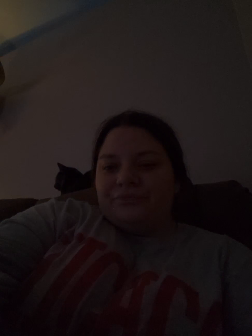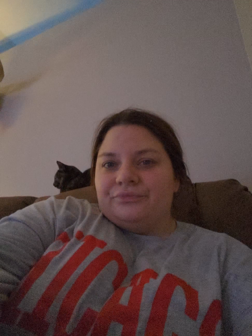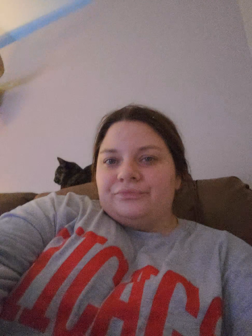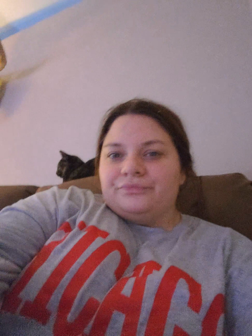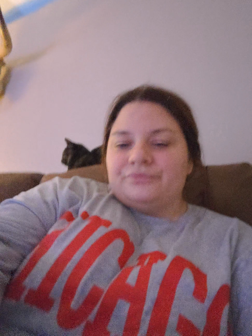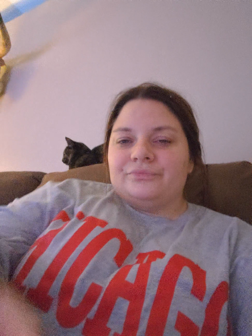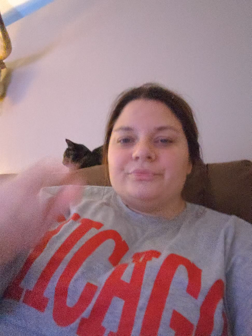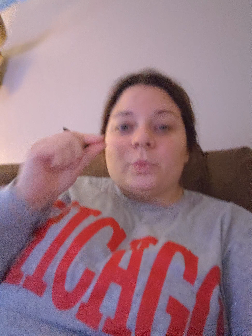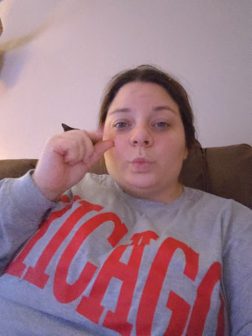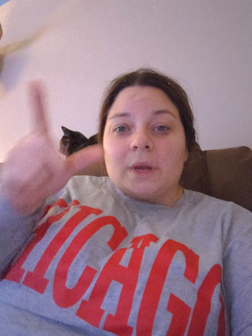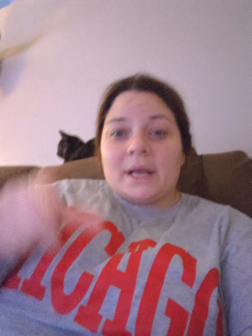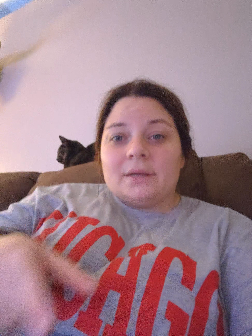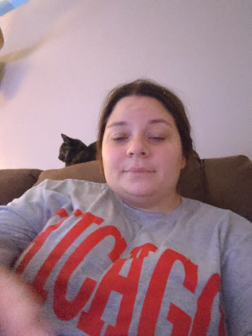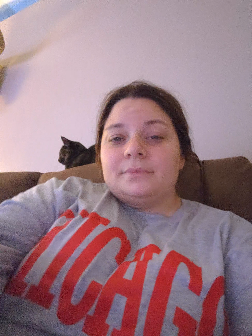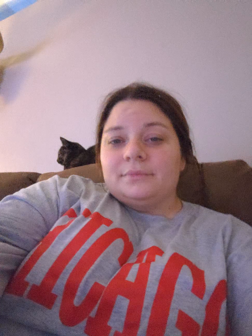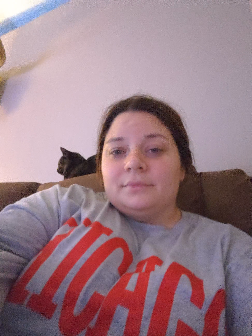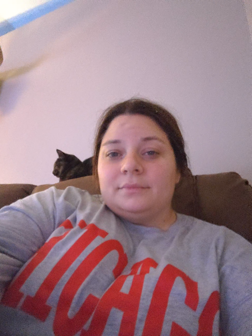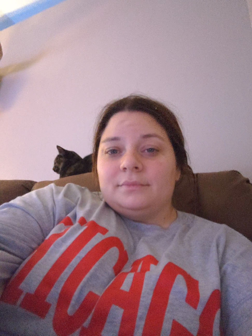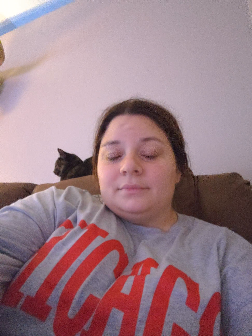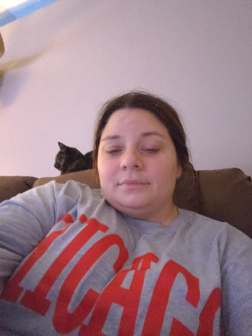awake